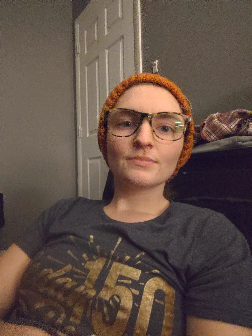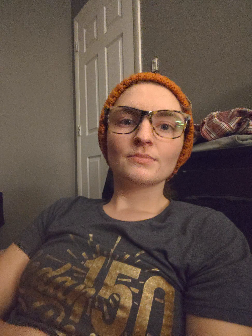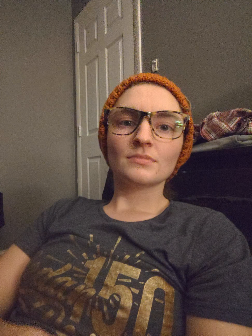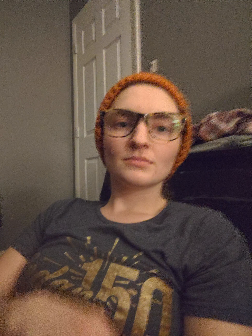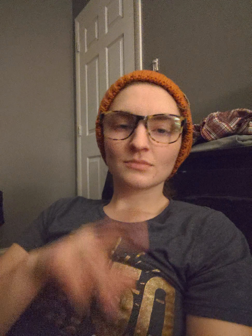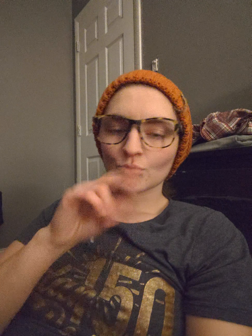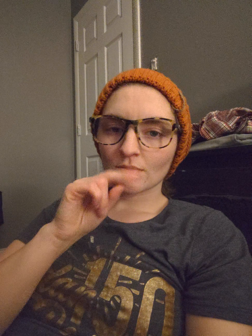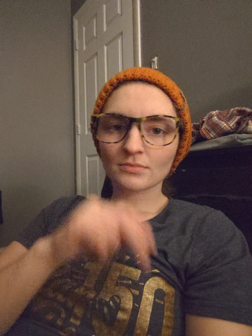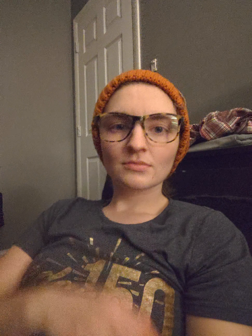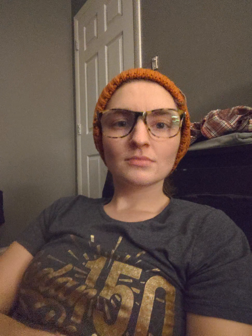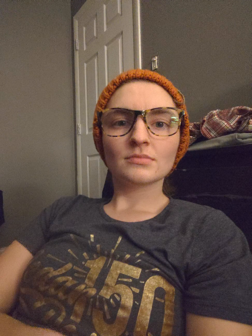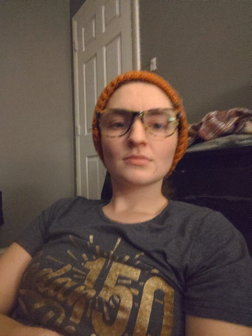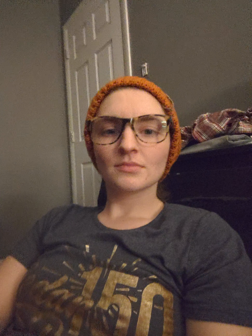duck